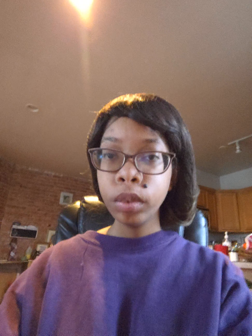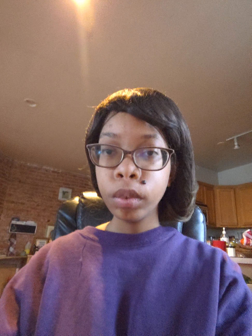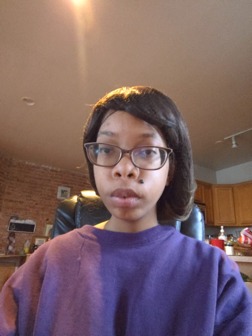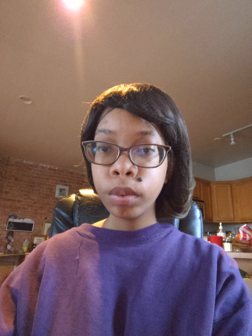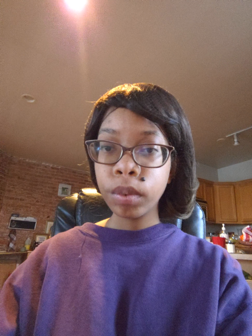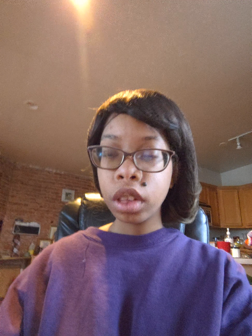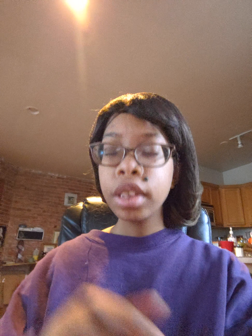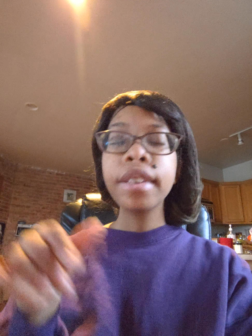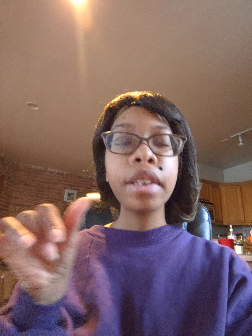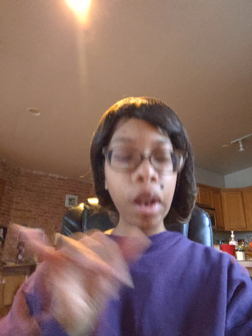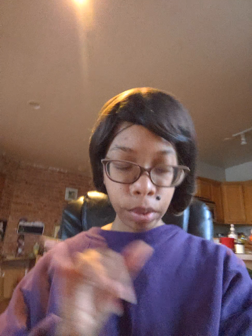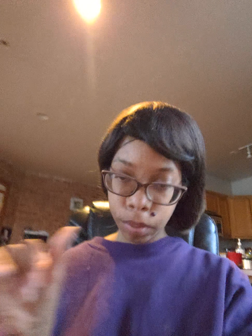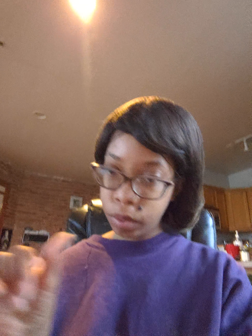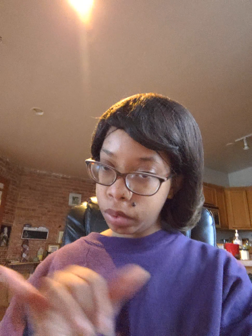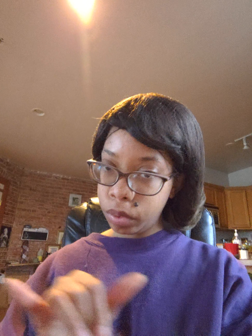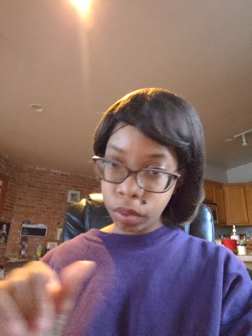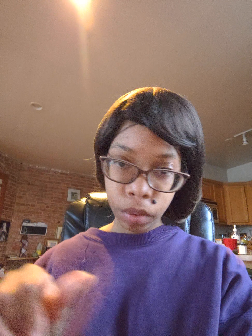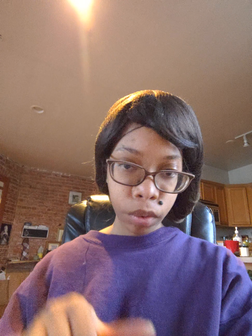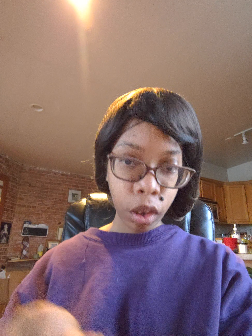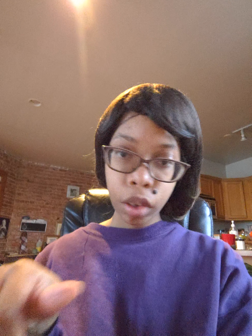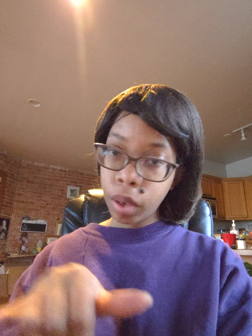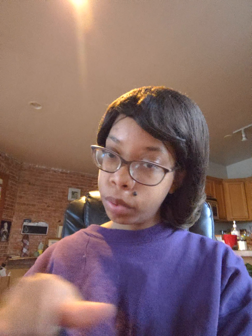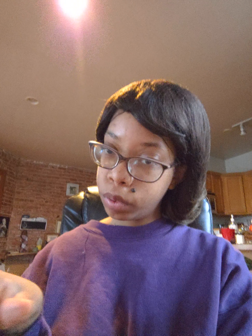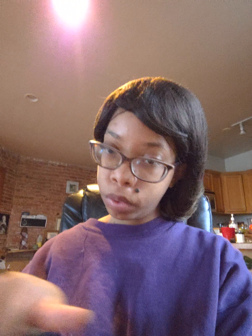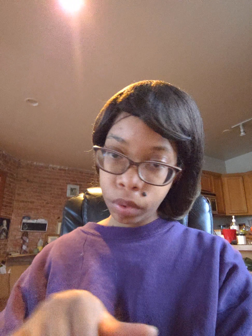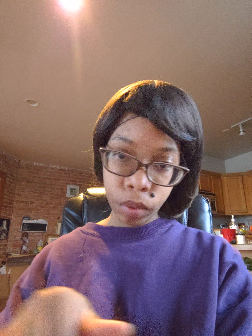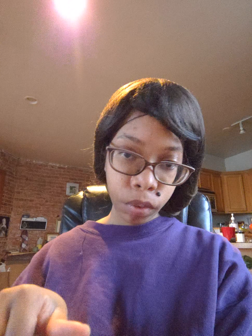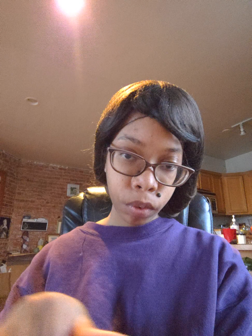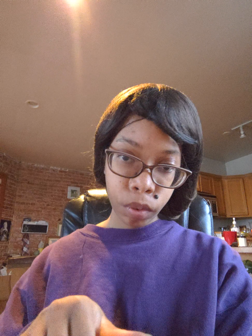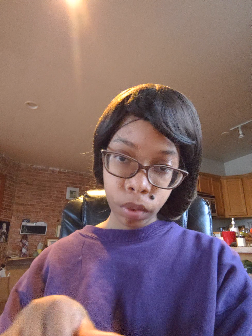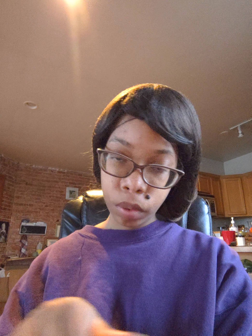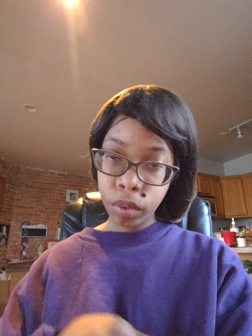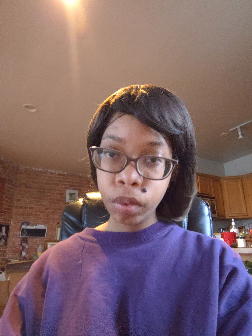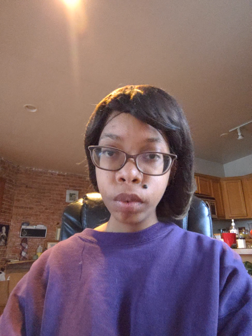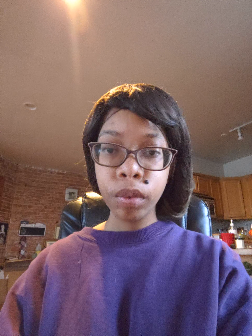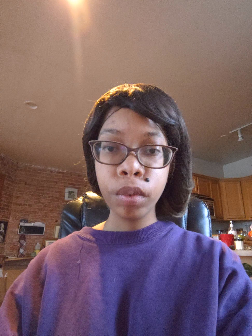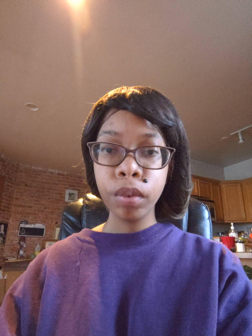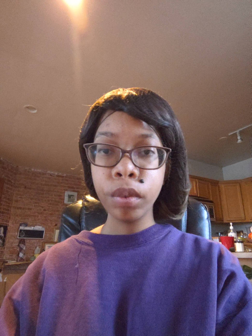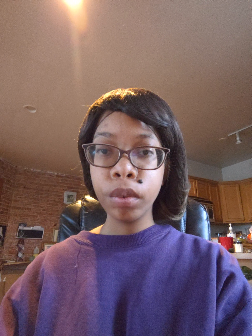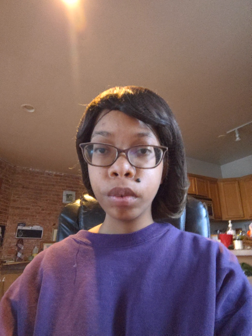same